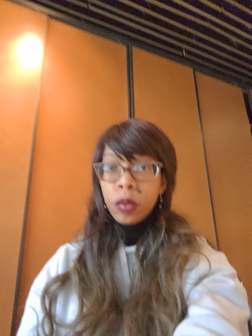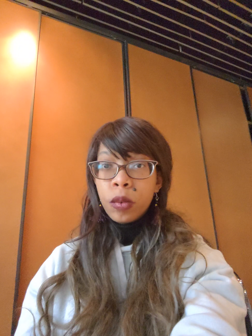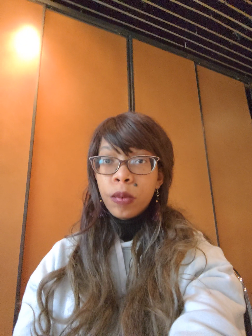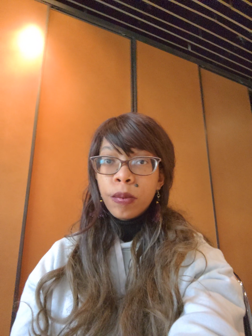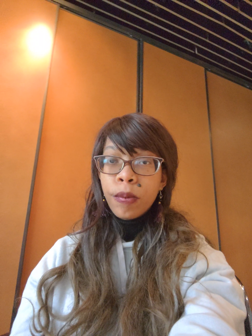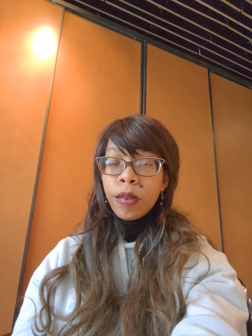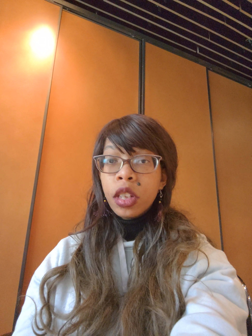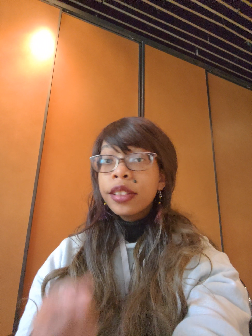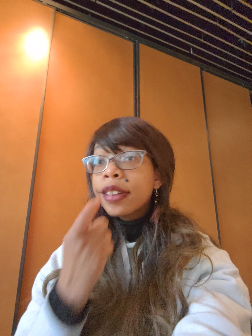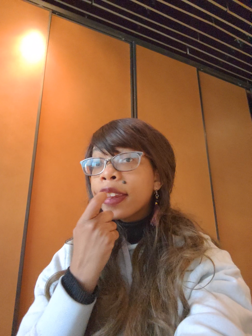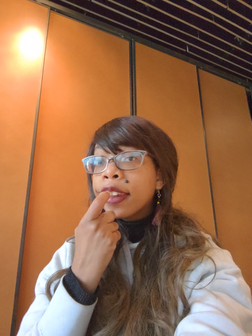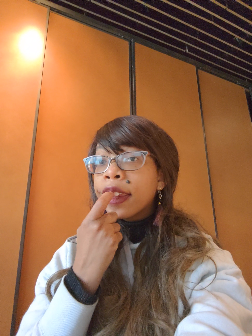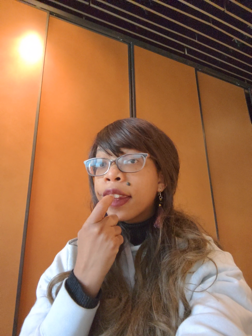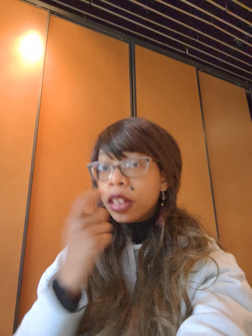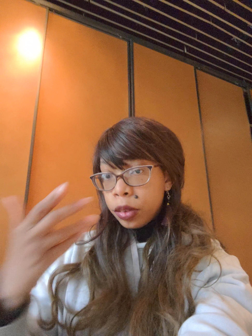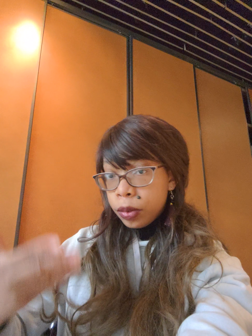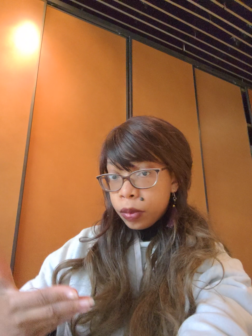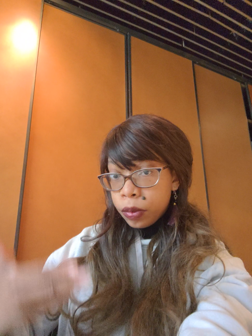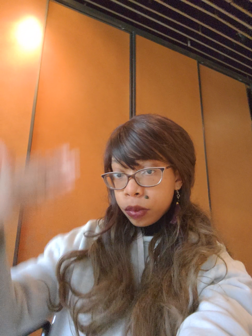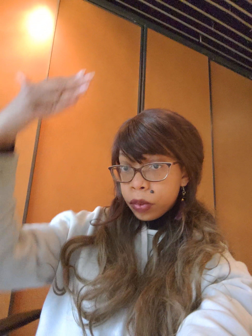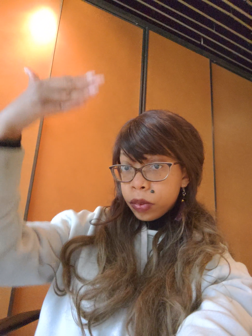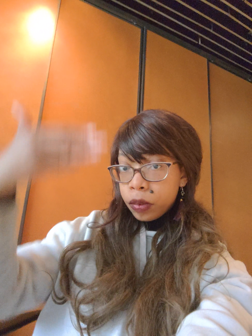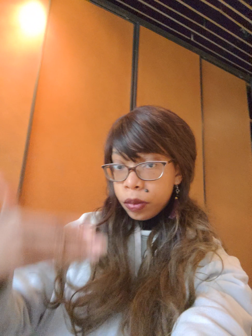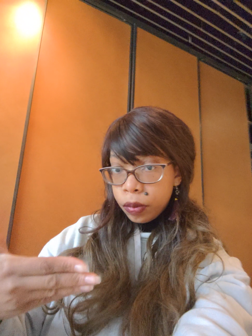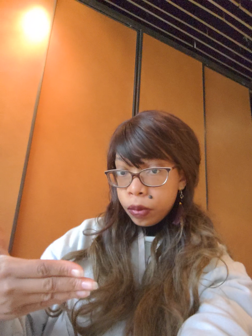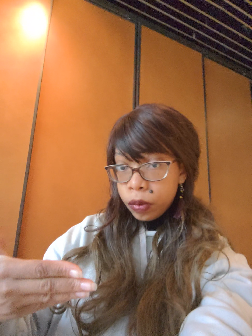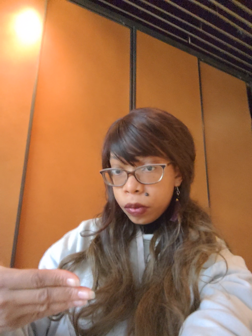window